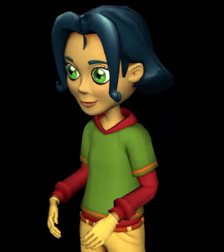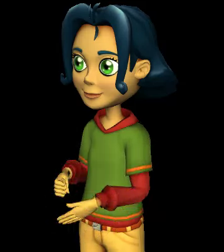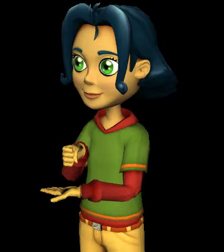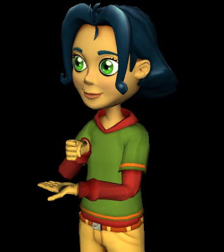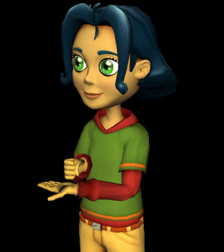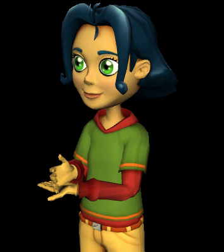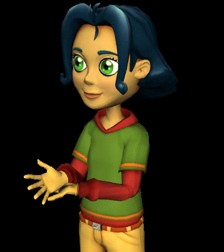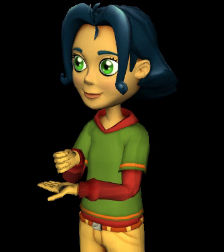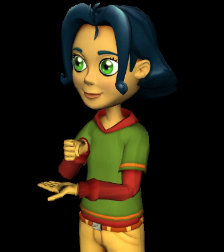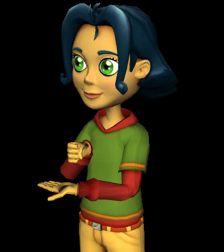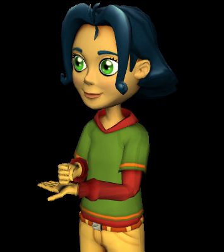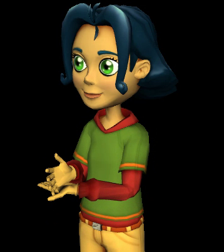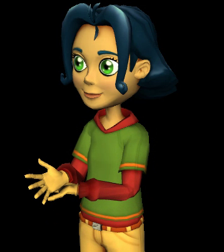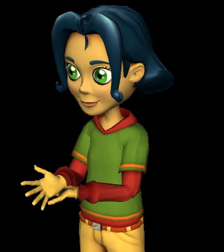معلومة